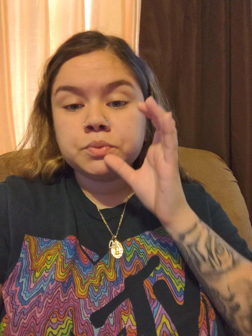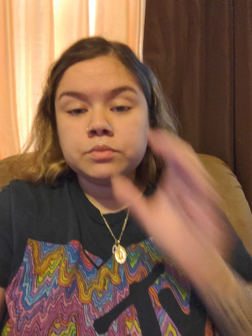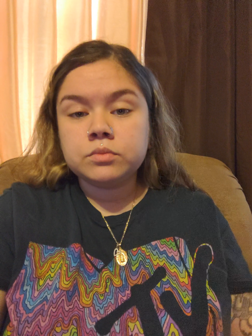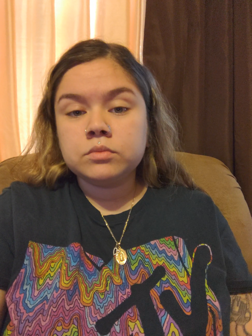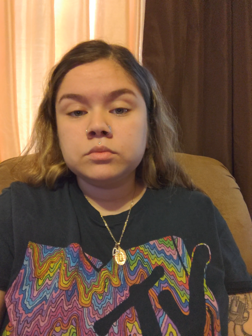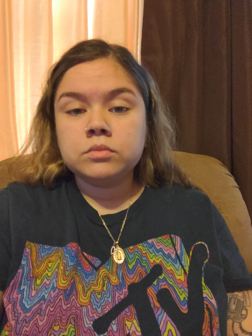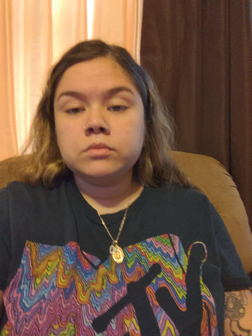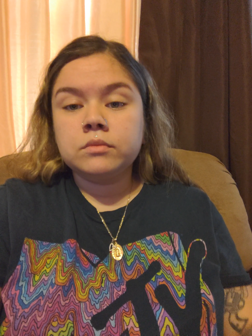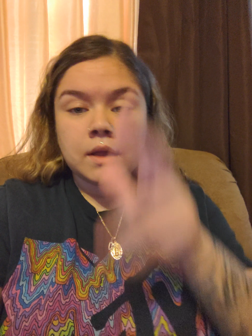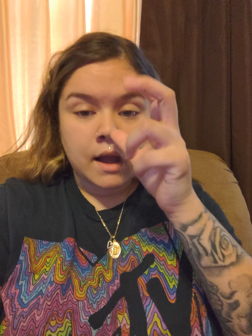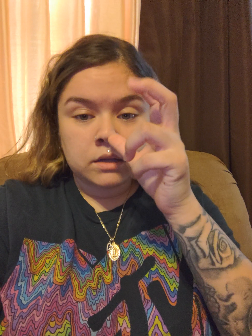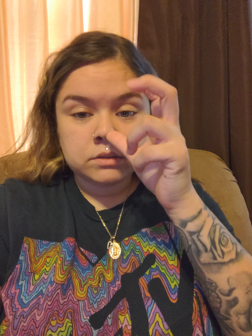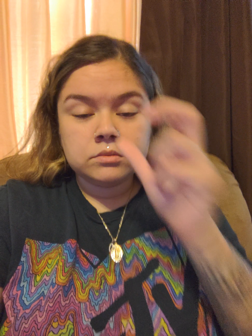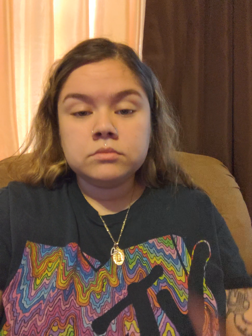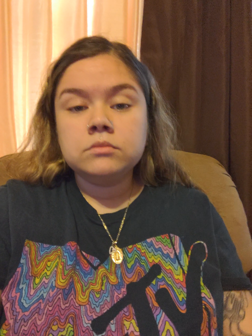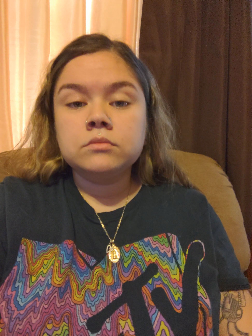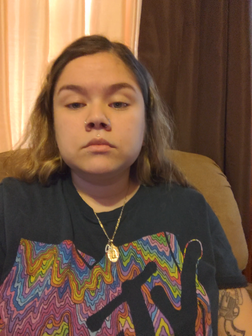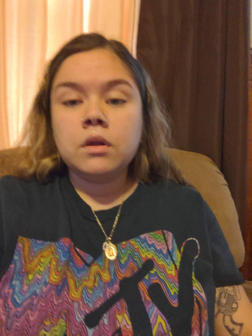ant